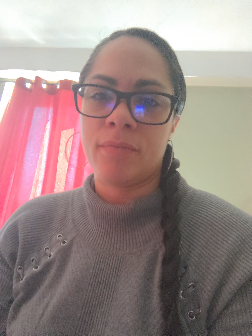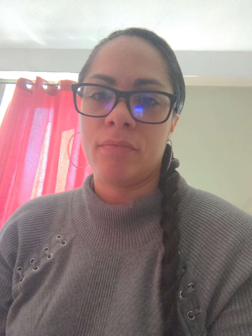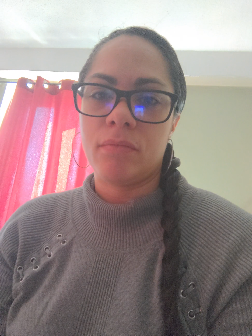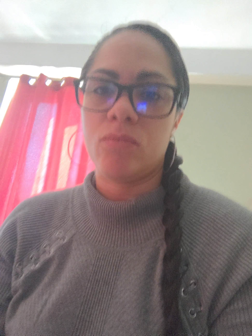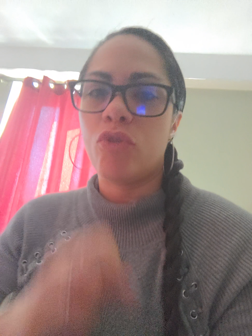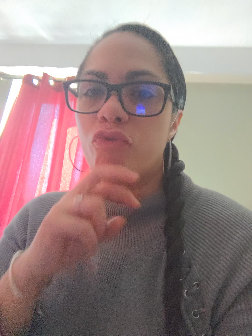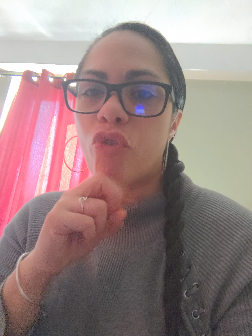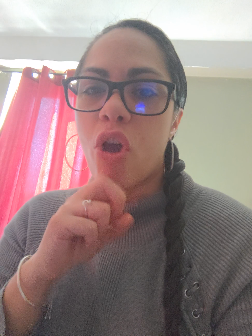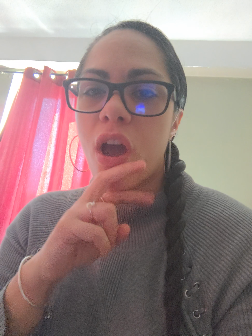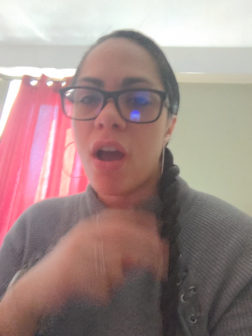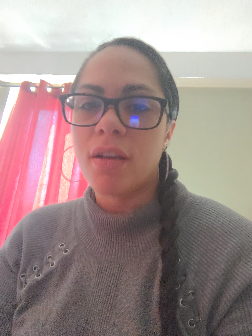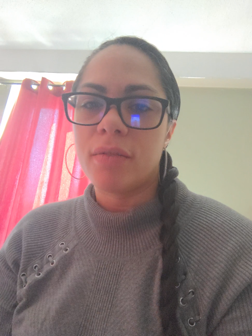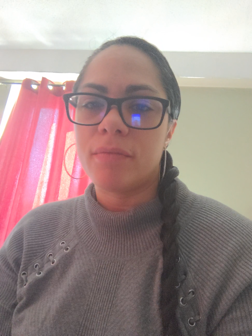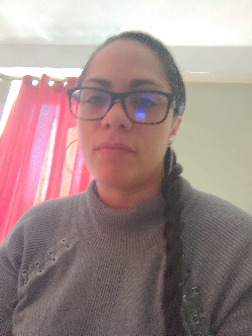frog